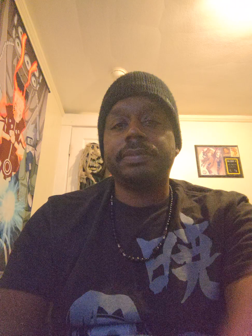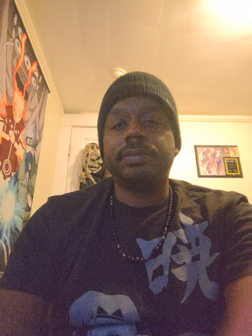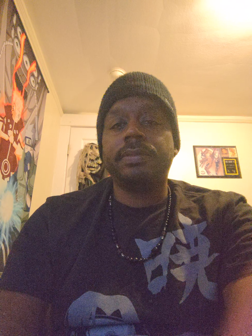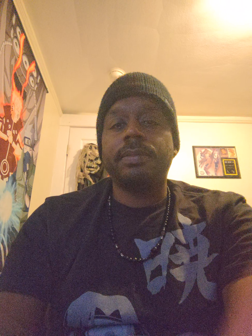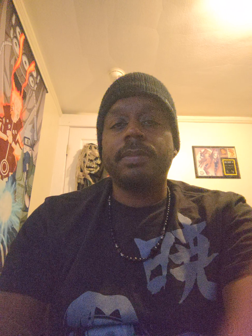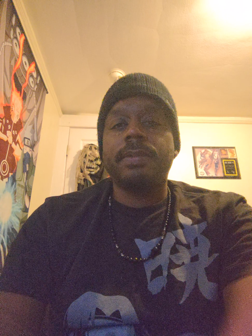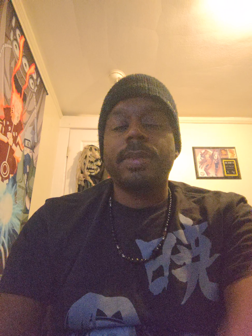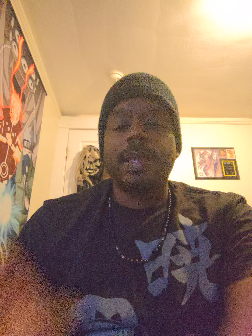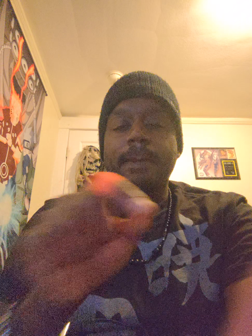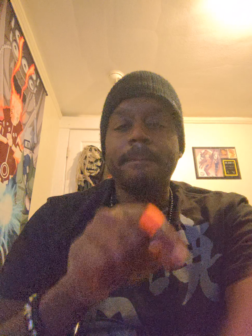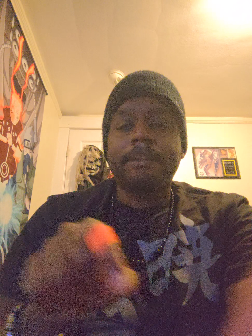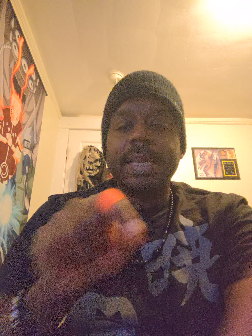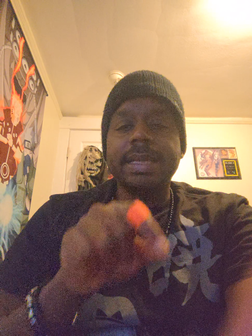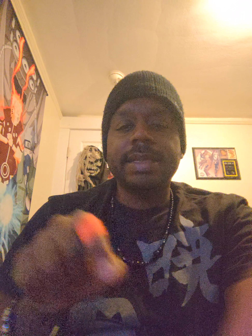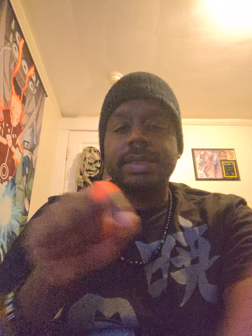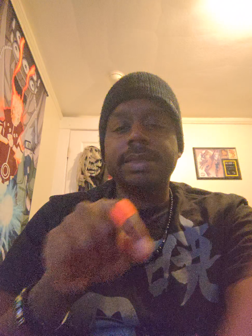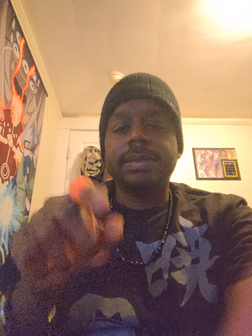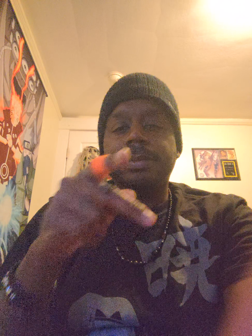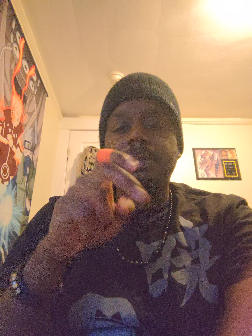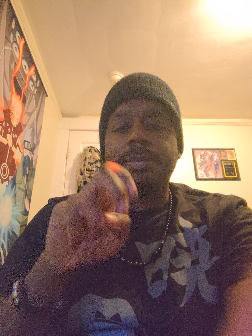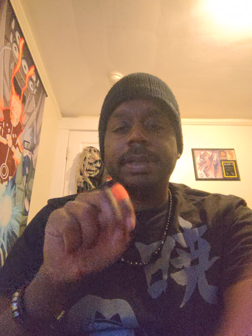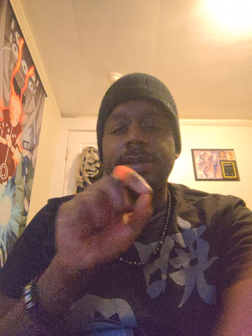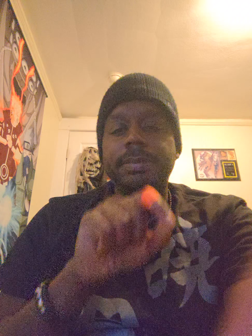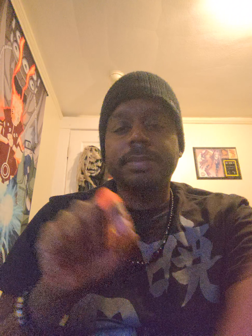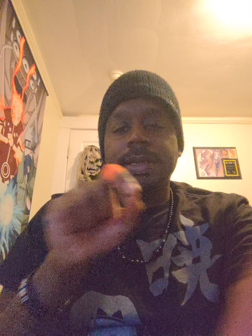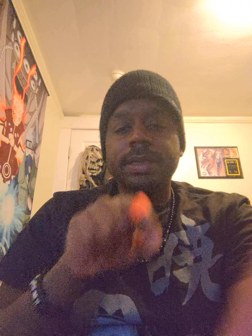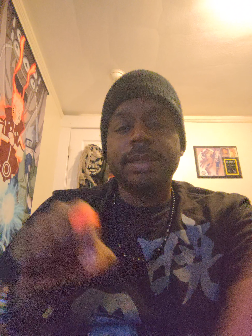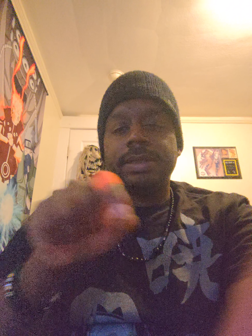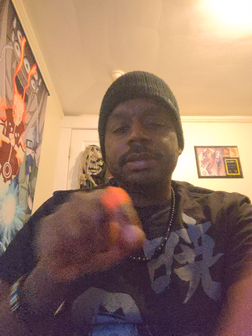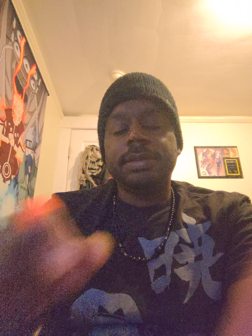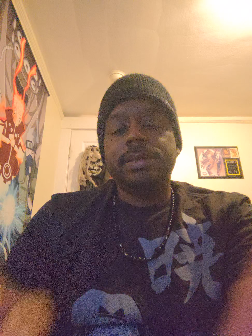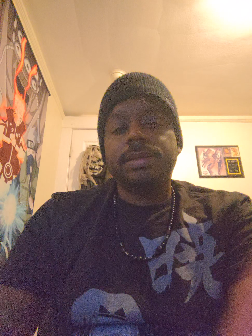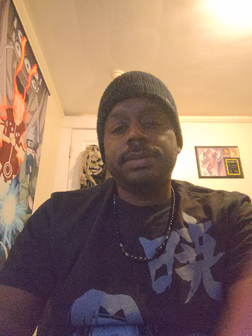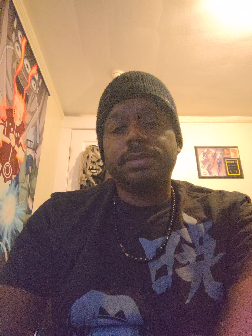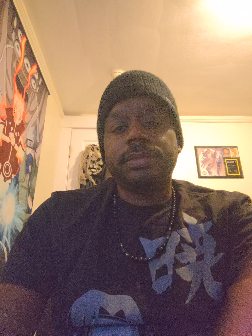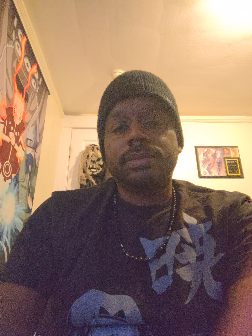pen